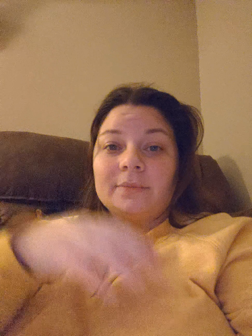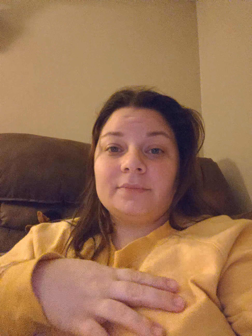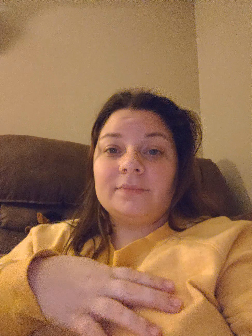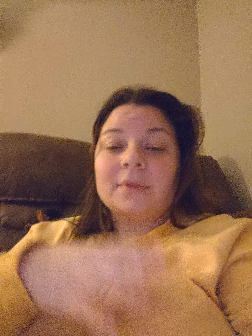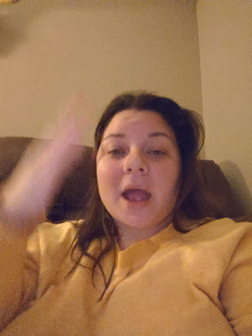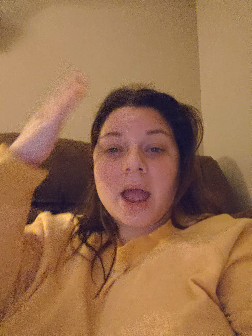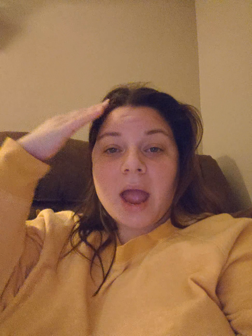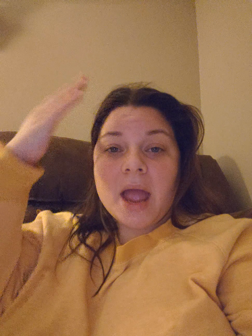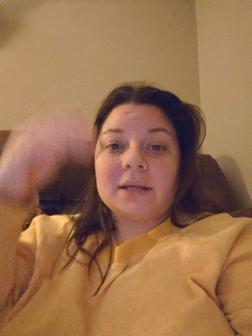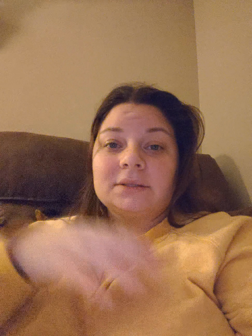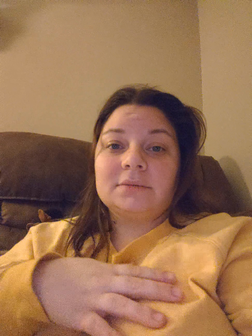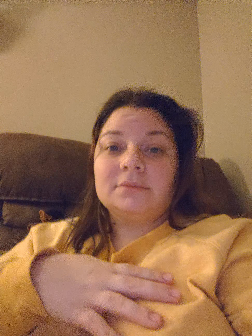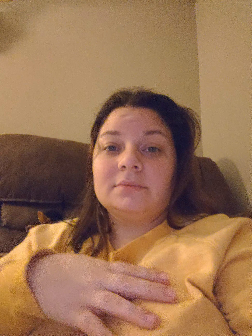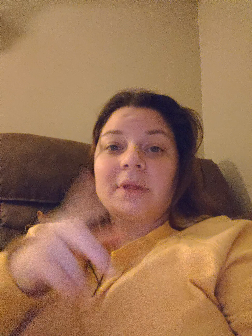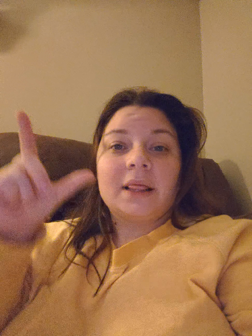hat